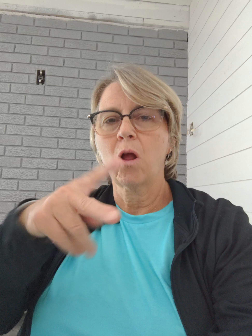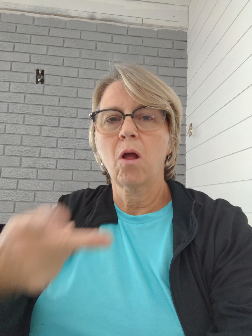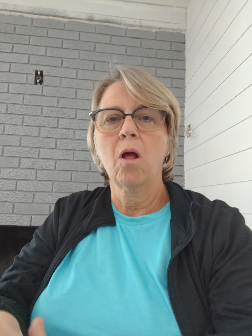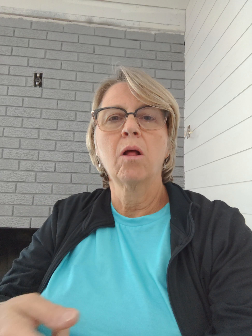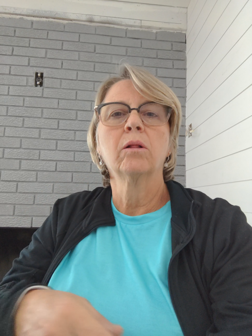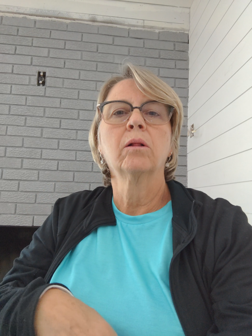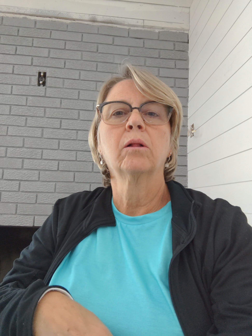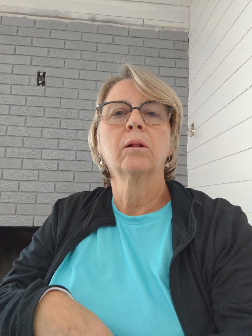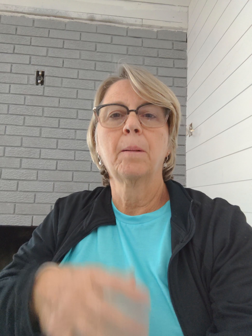fall